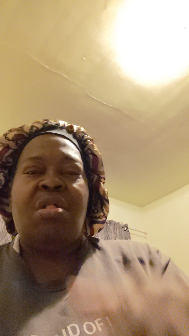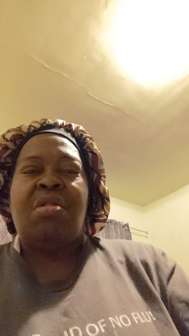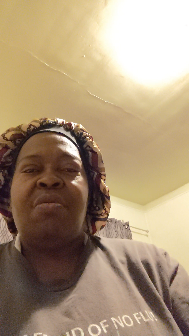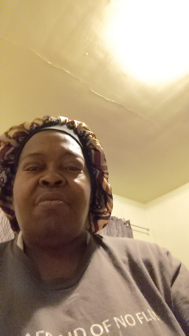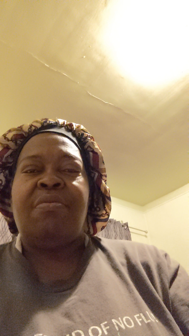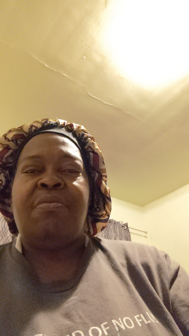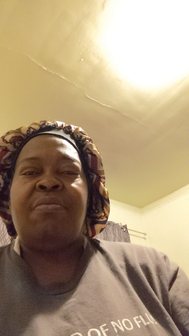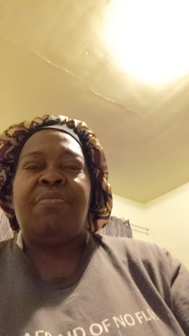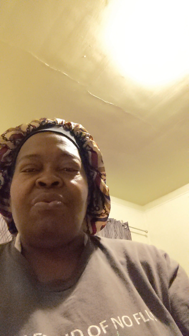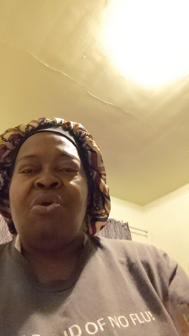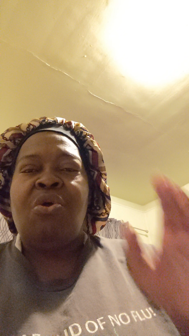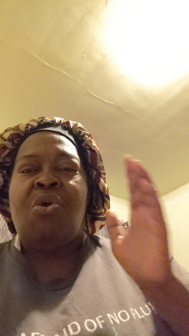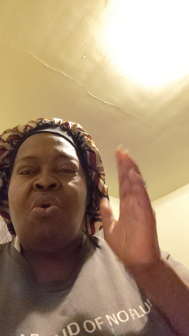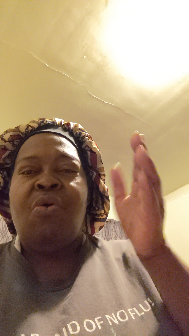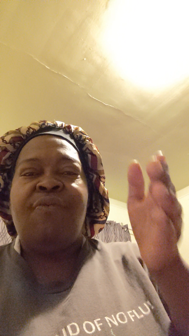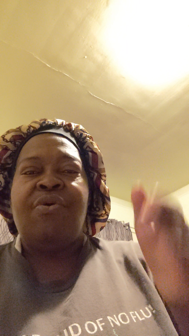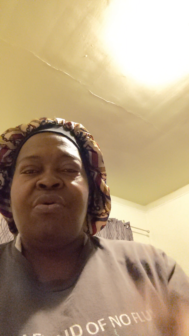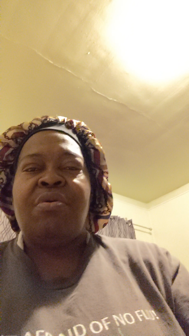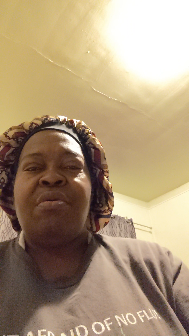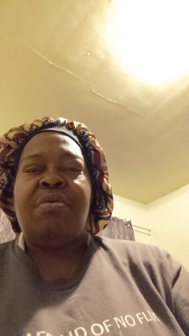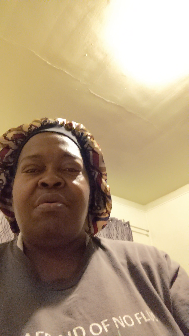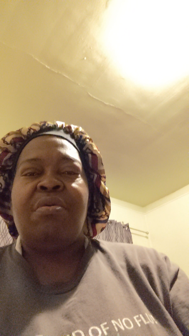over